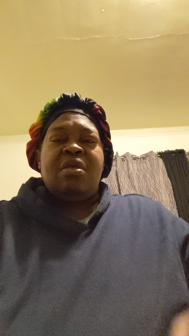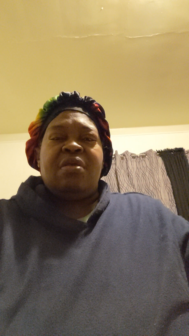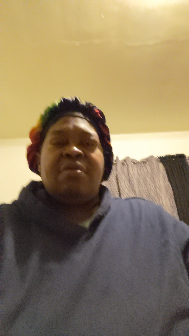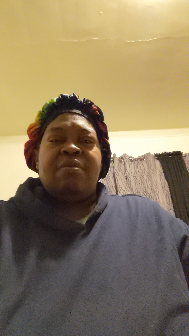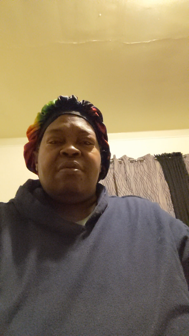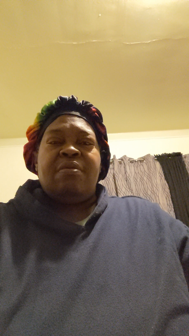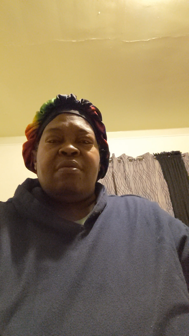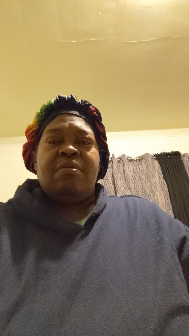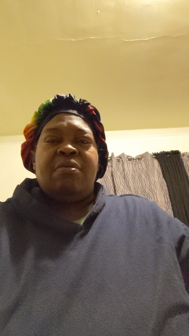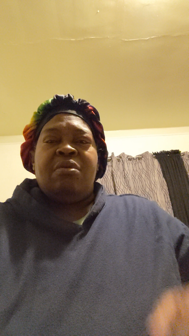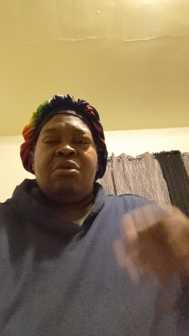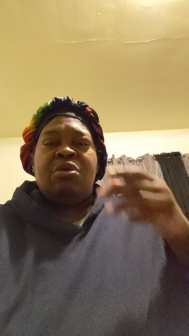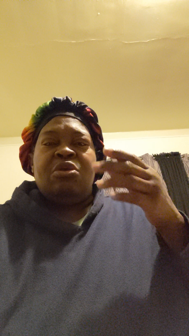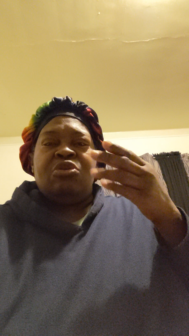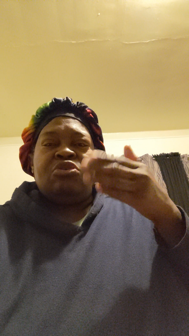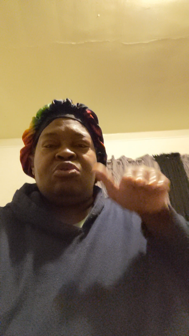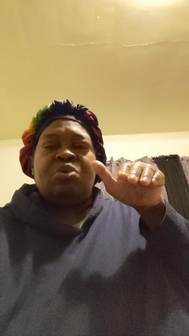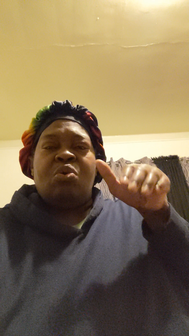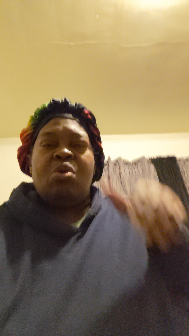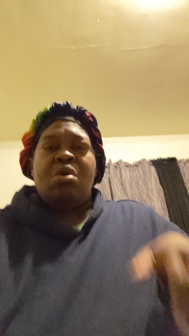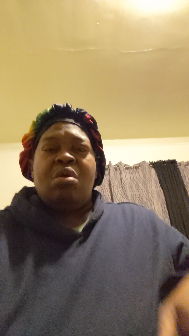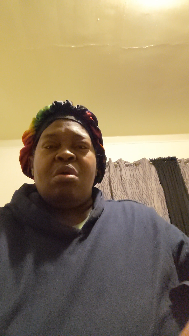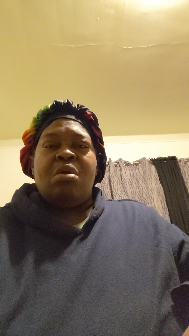shorts